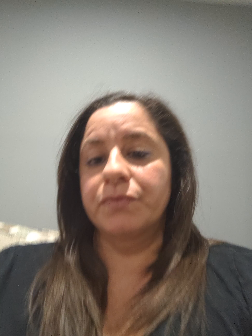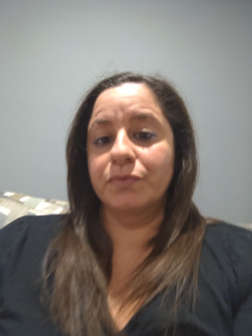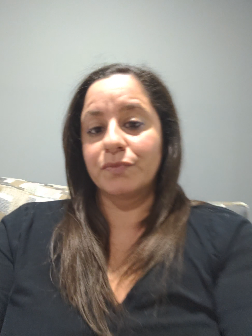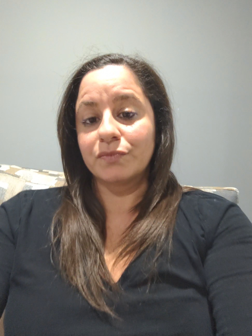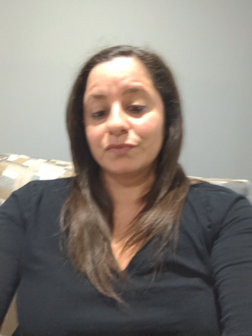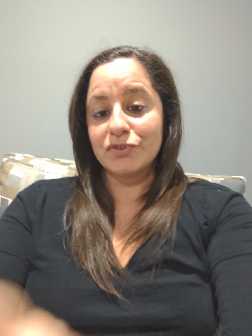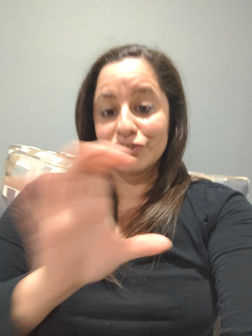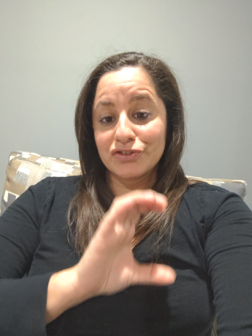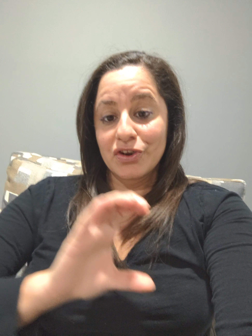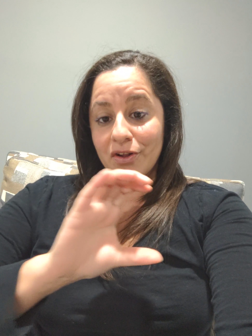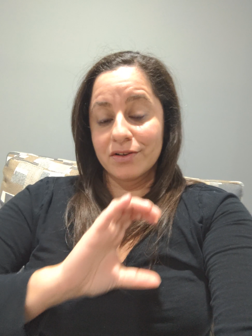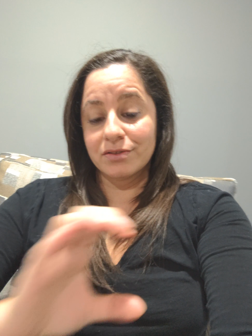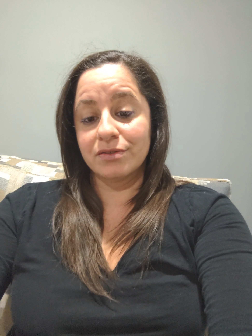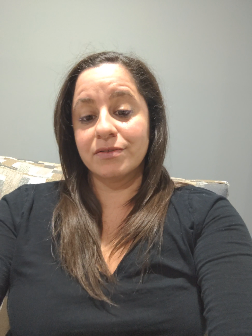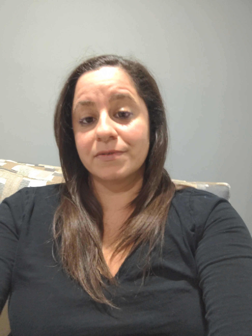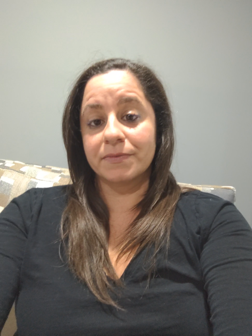chocolate